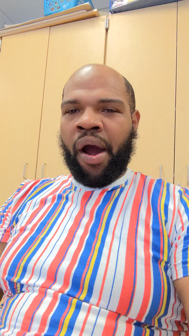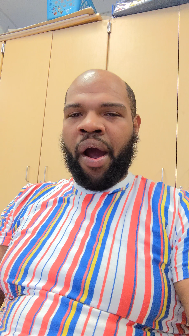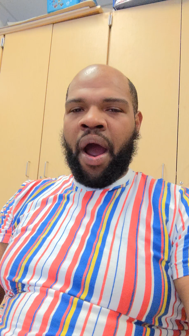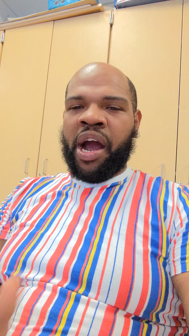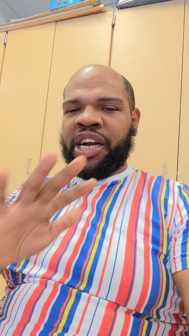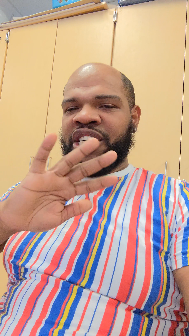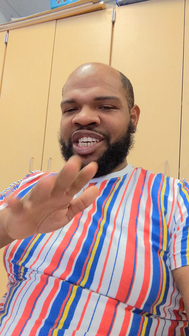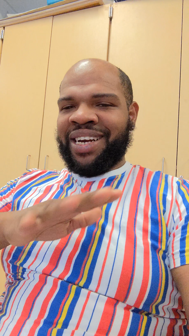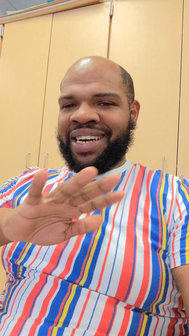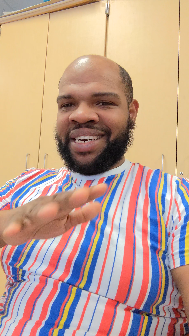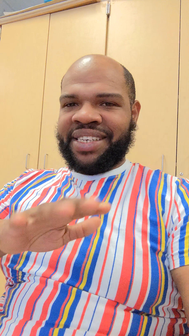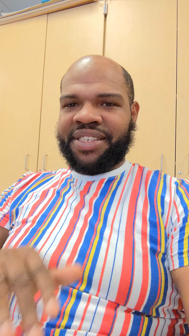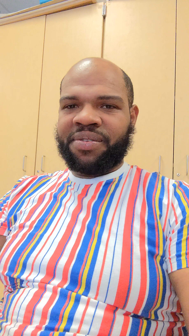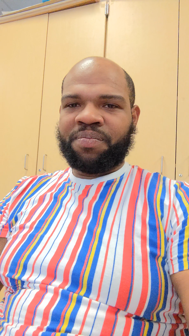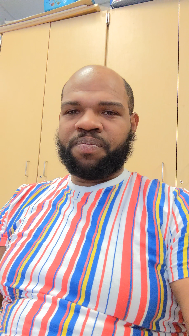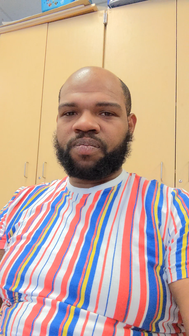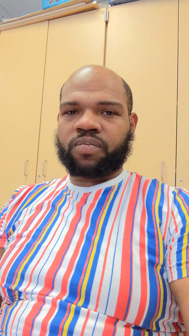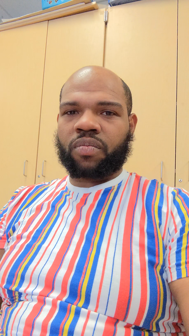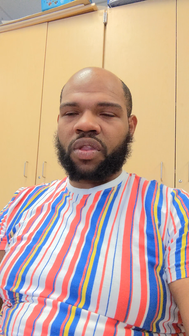cheese